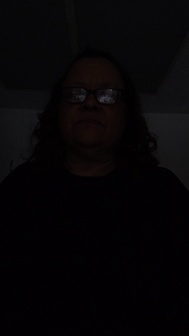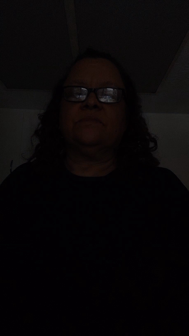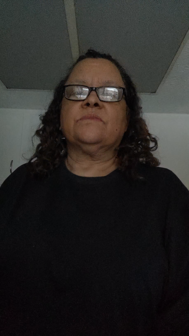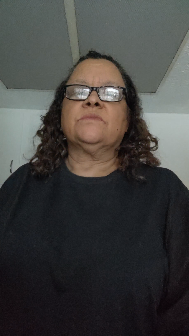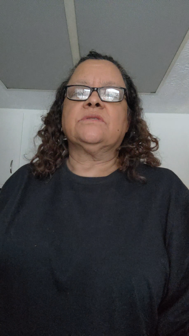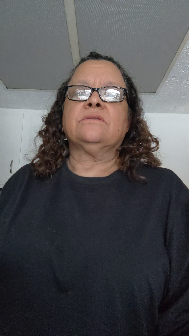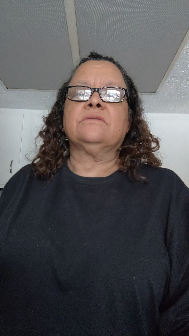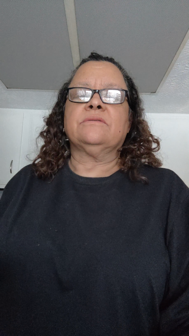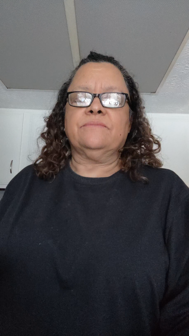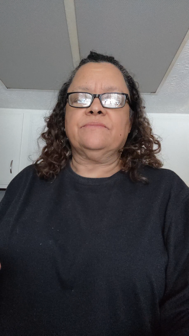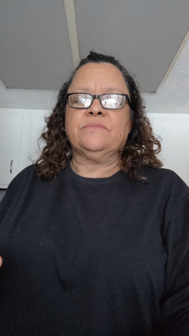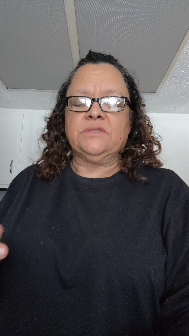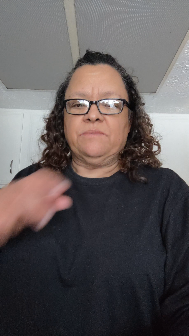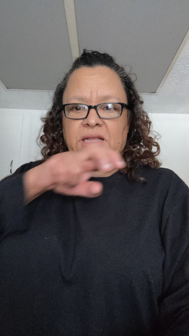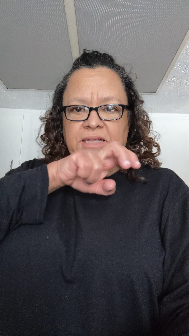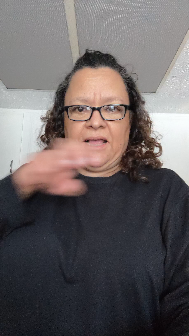couch